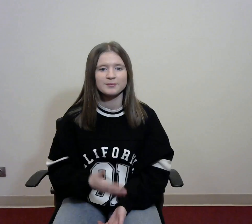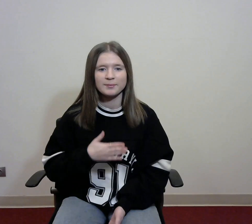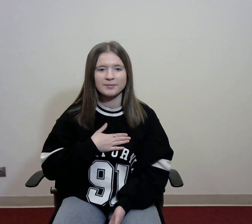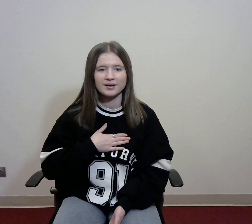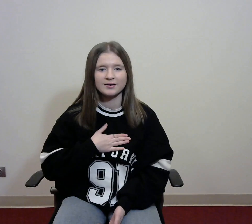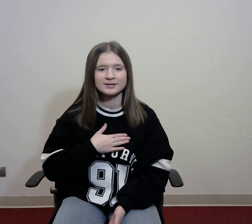mən